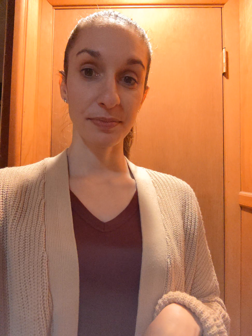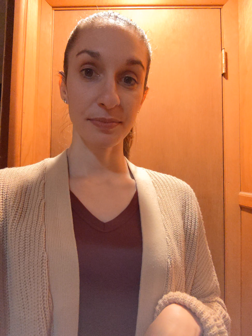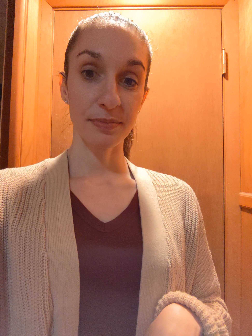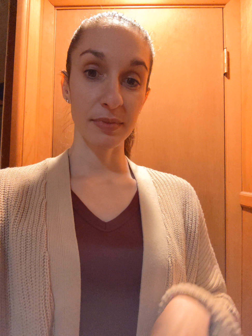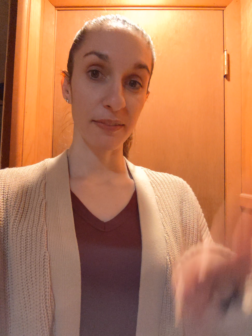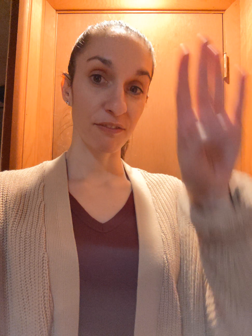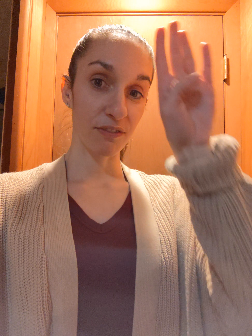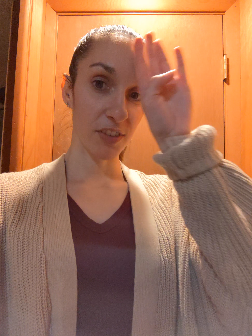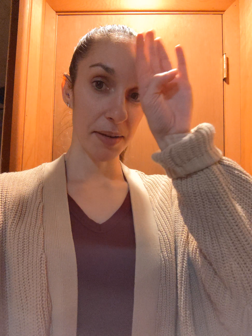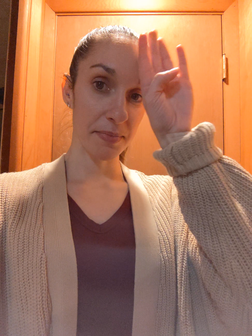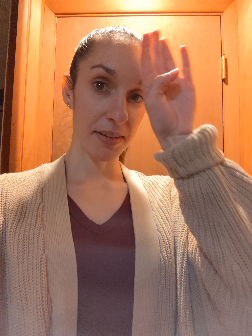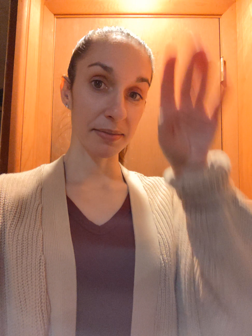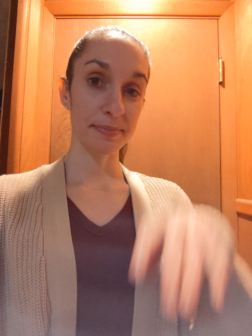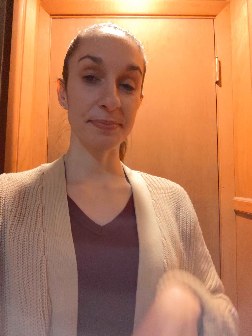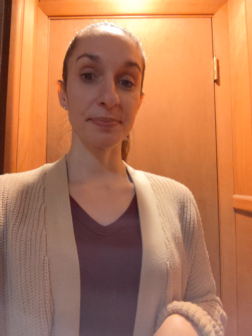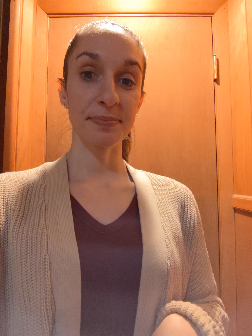fireman